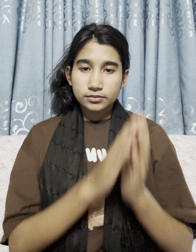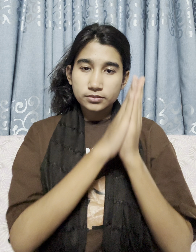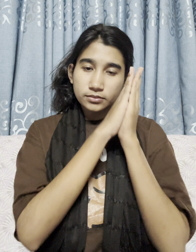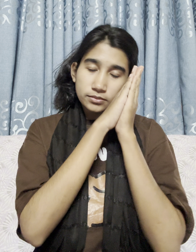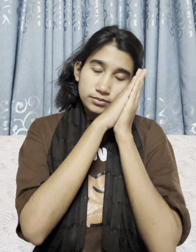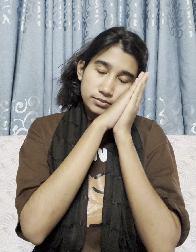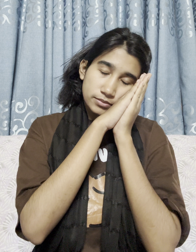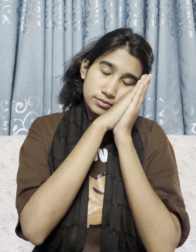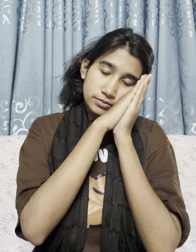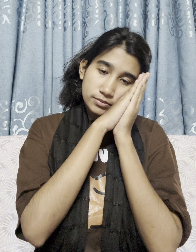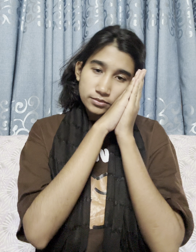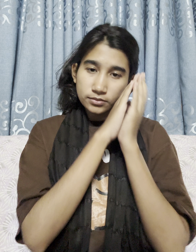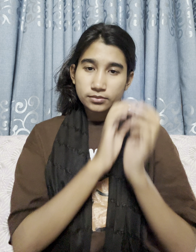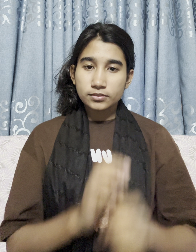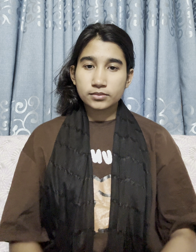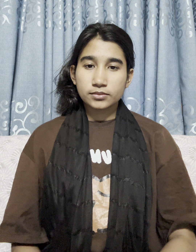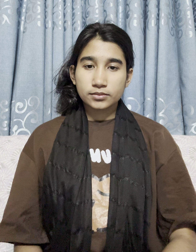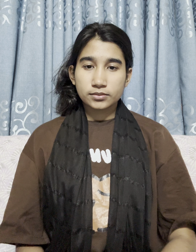ঘুমানো